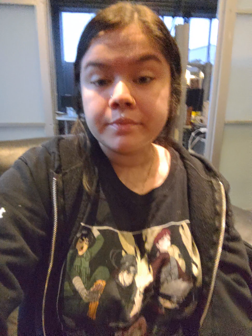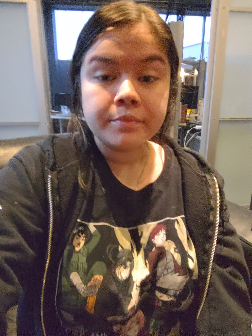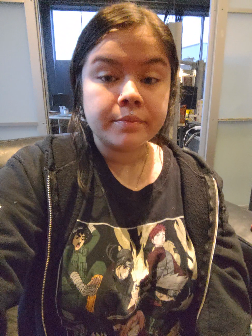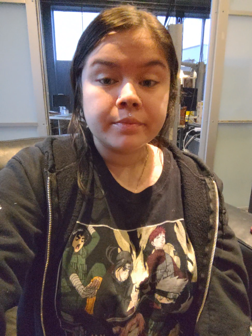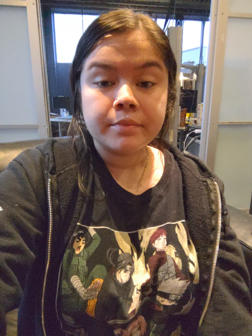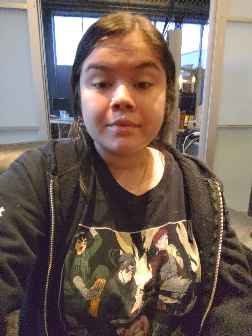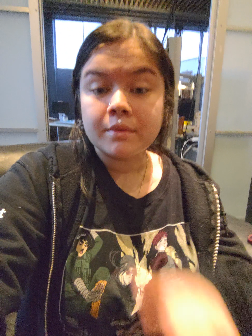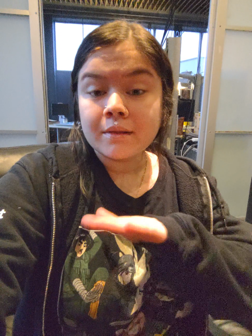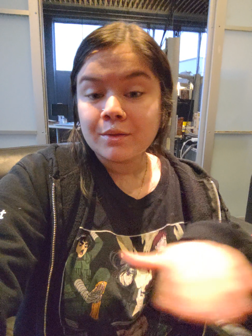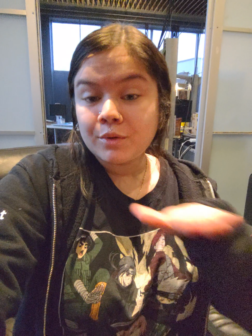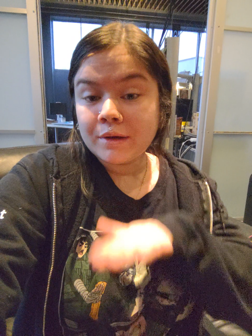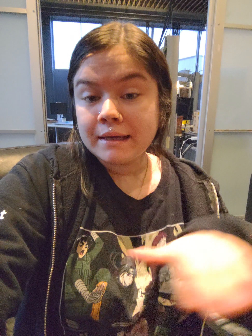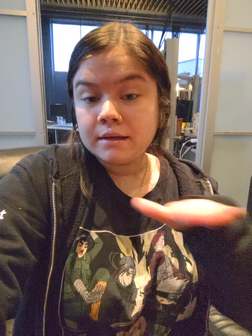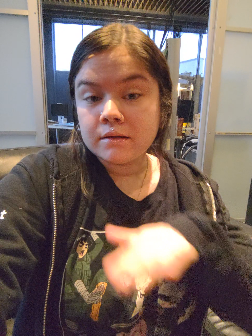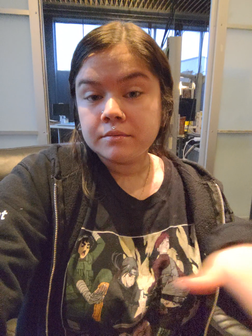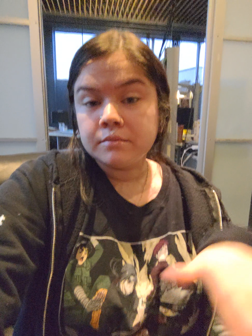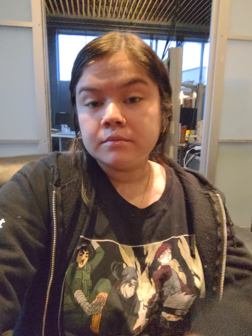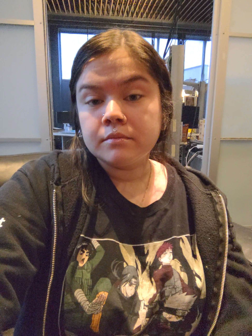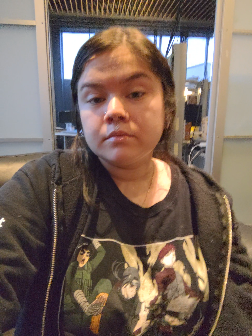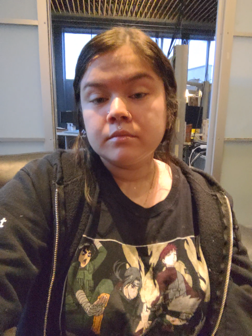clean